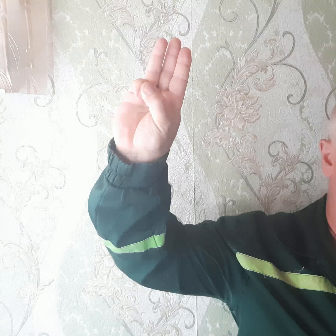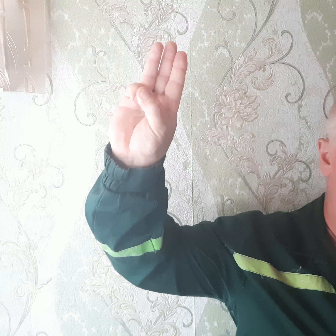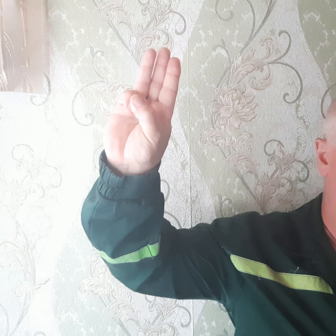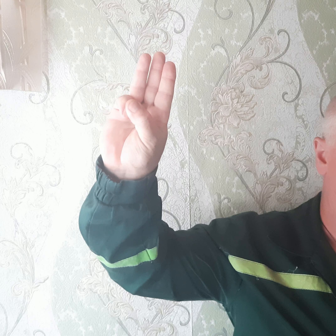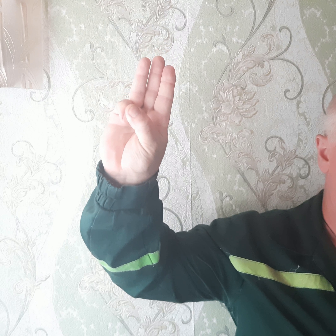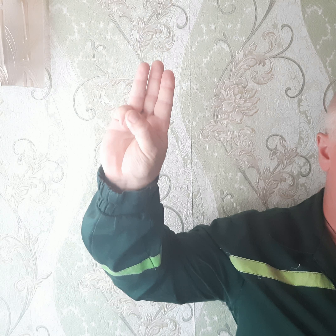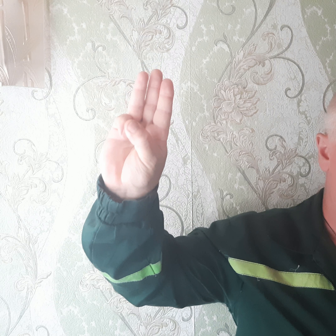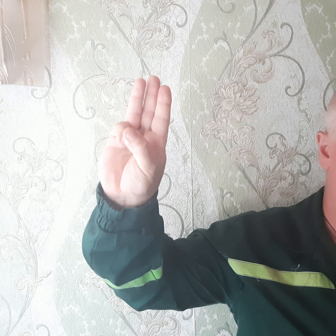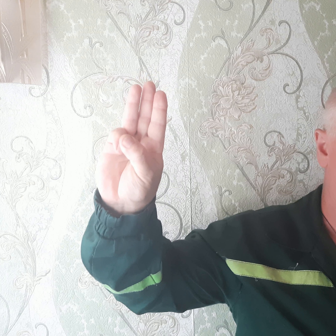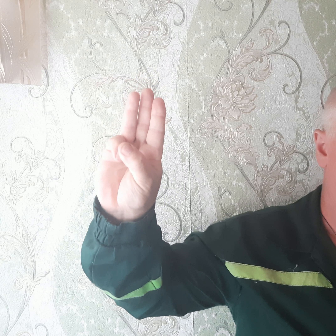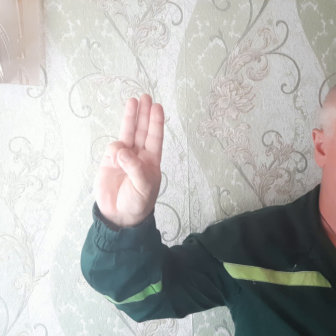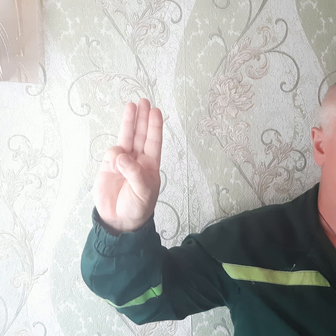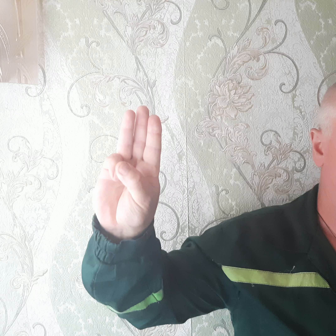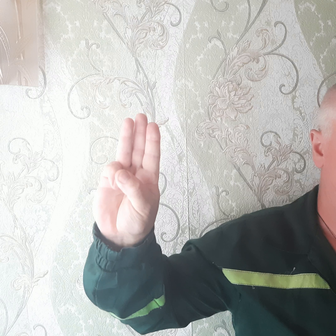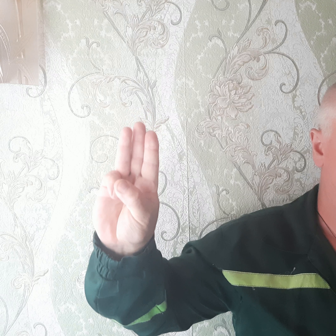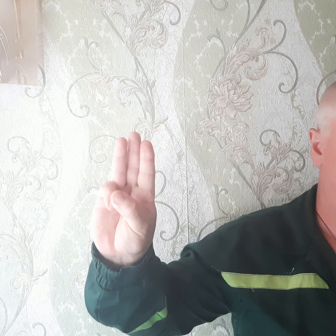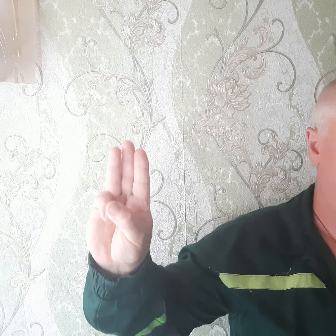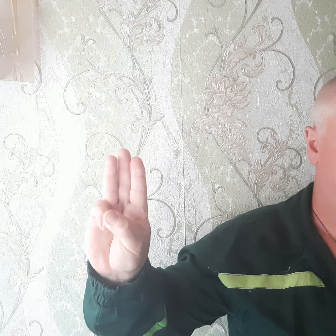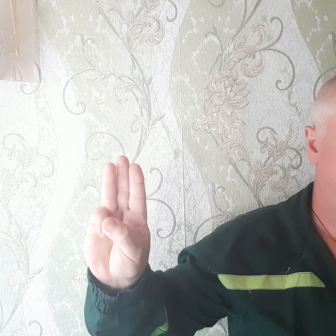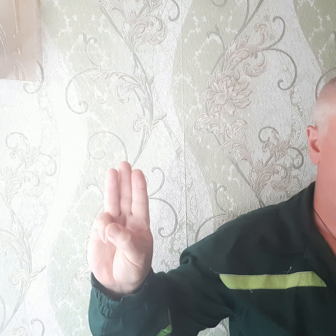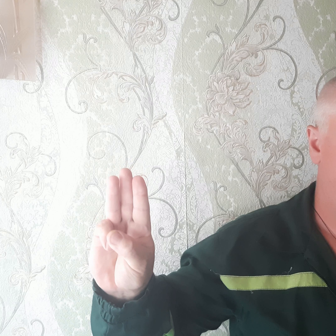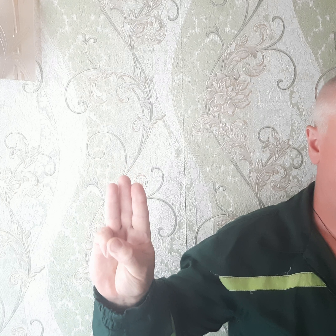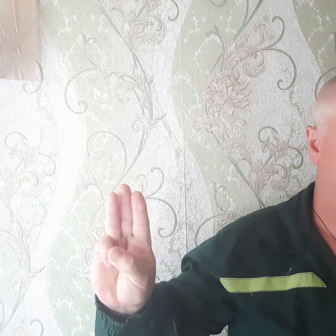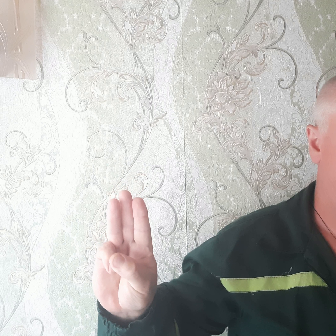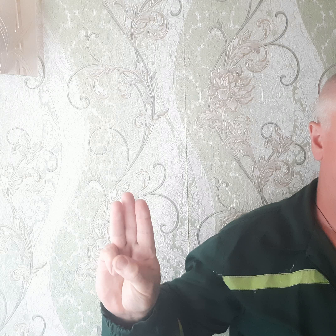Щ